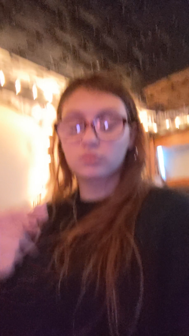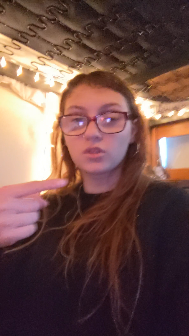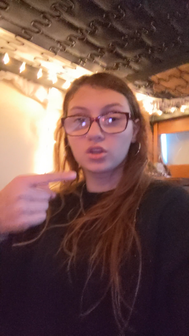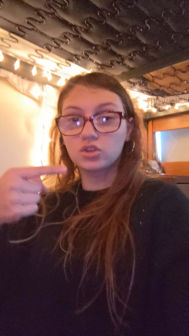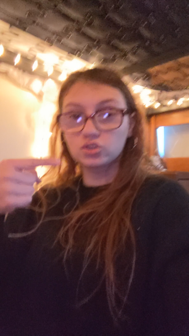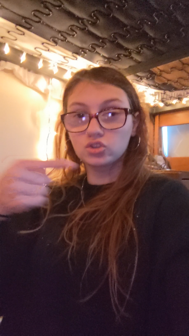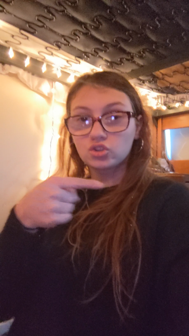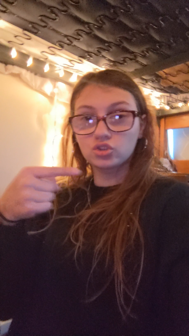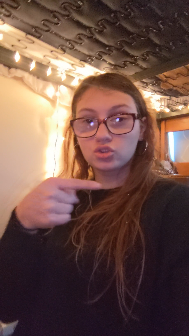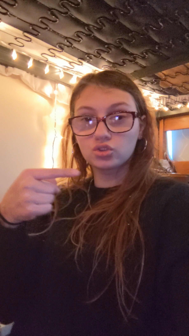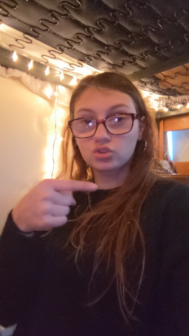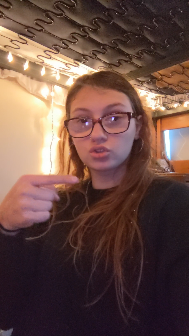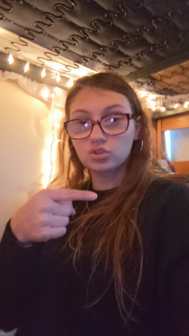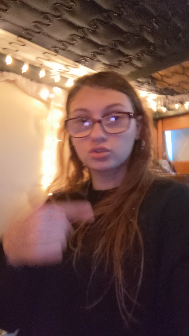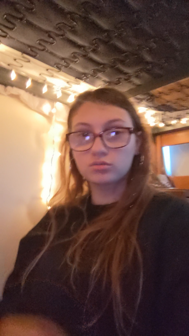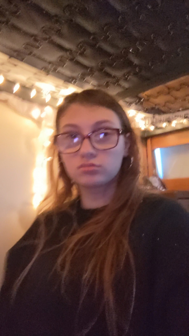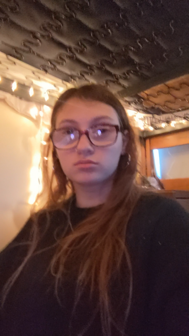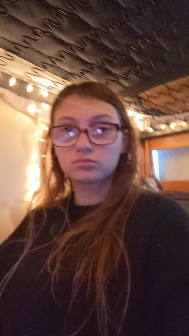hurt